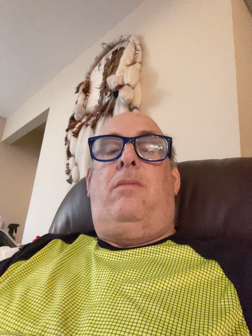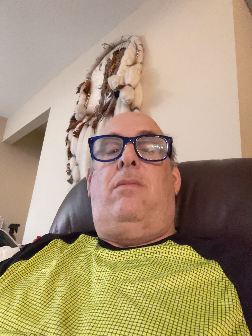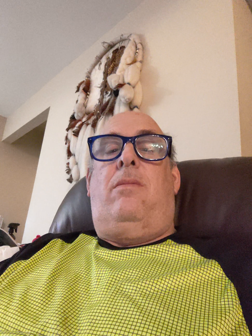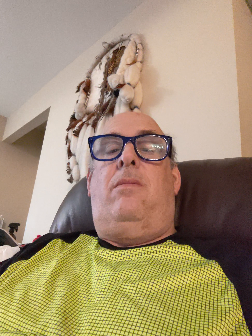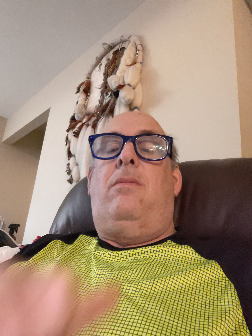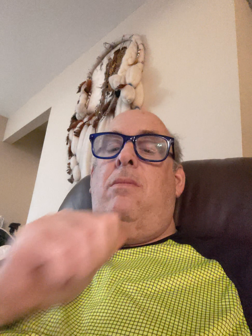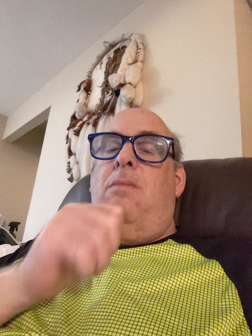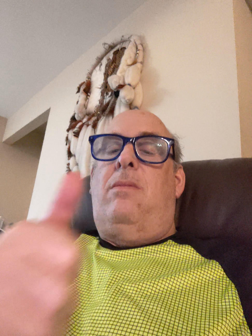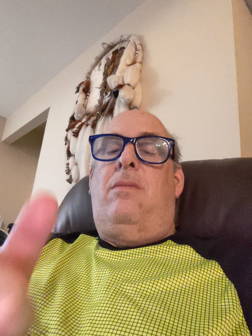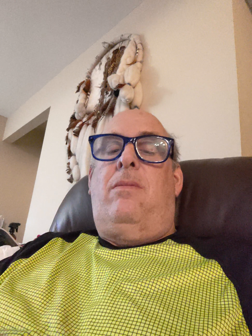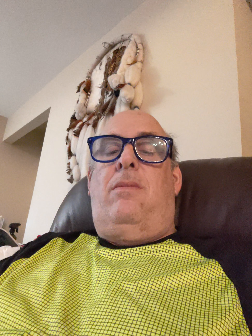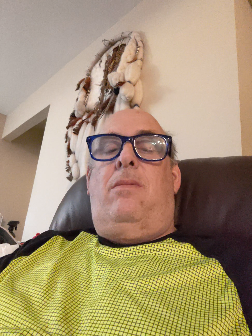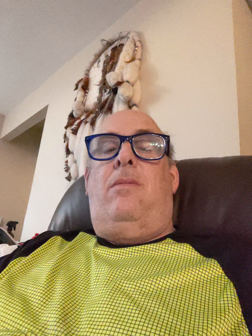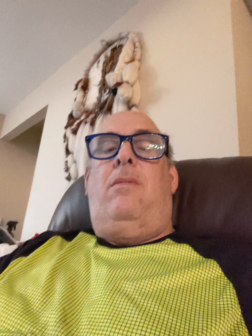not